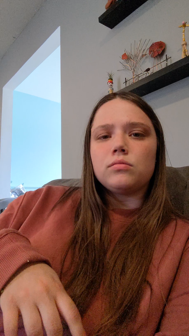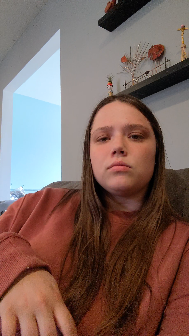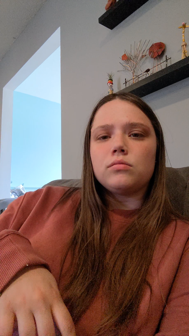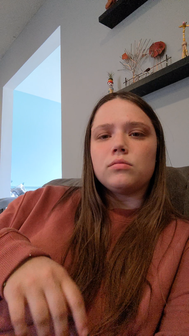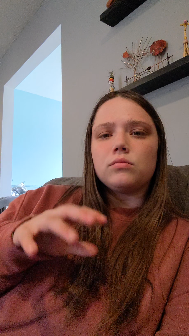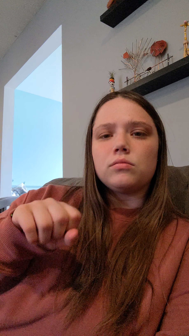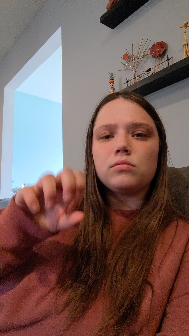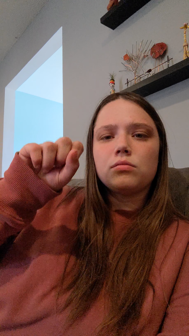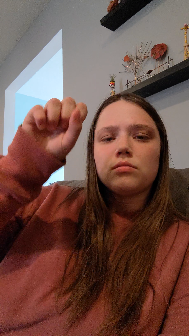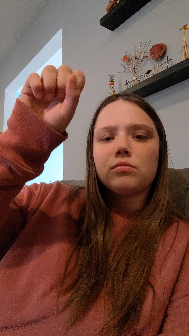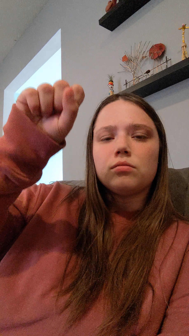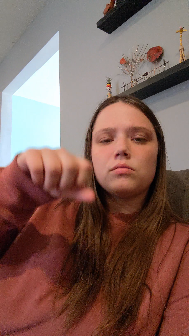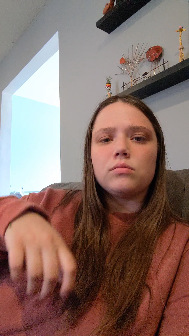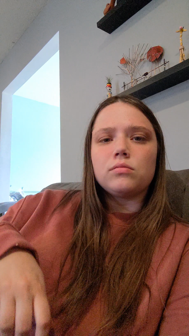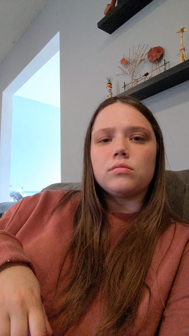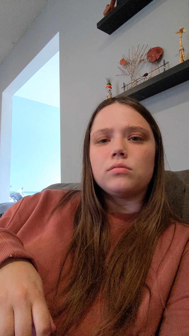ladder